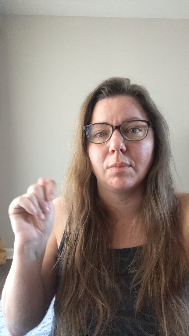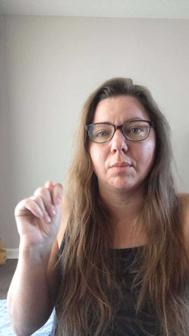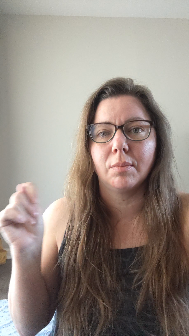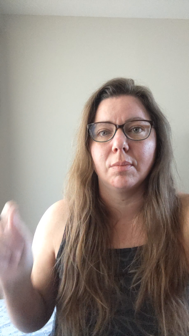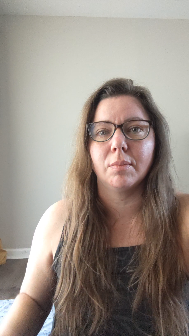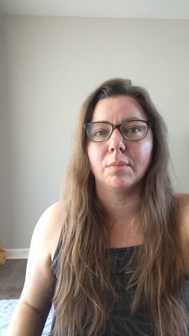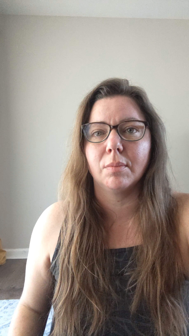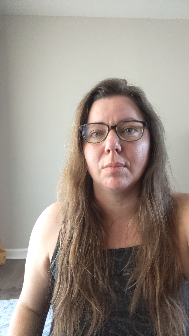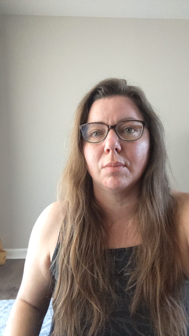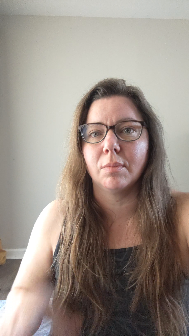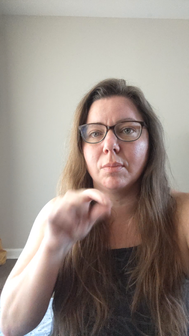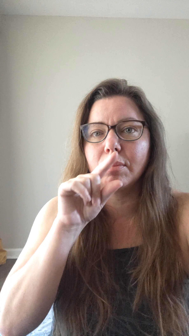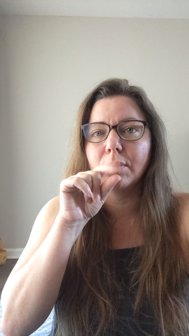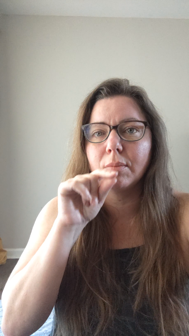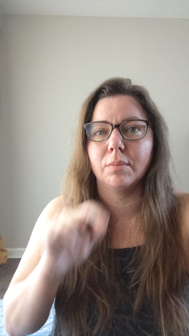chicken